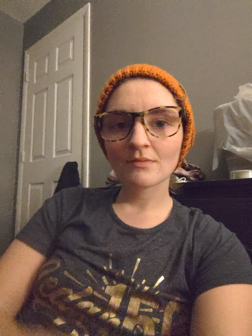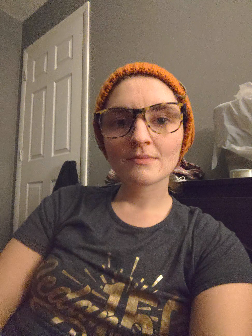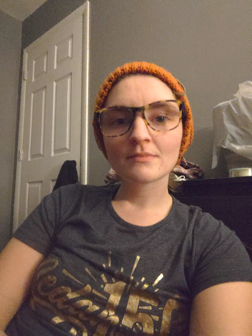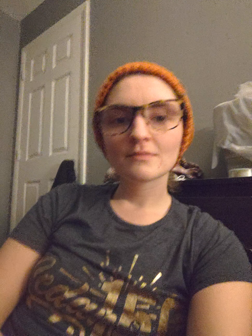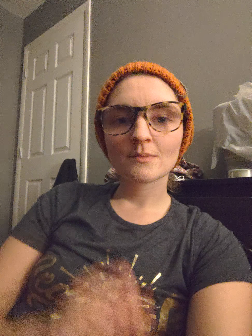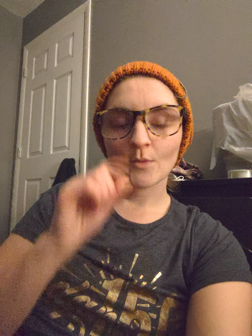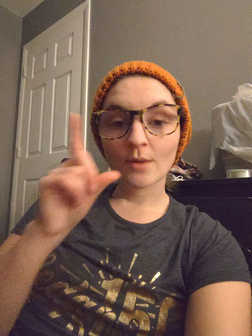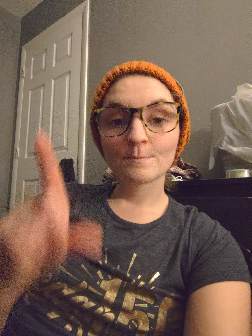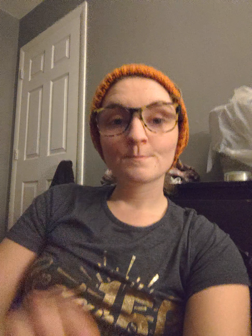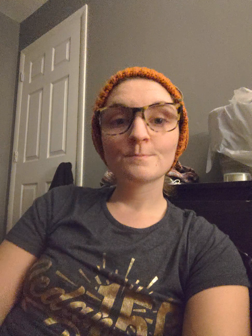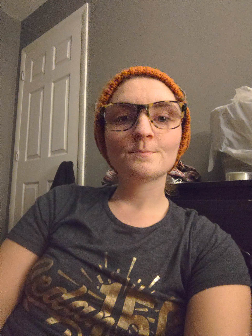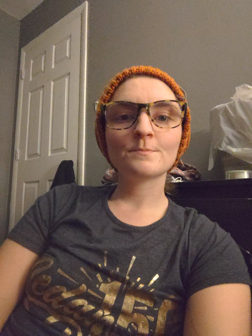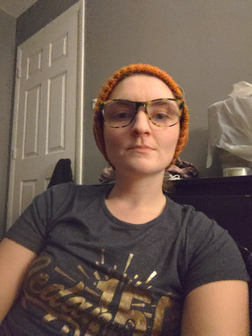wake